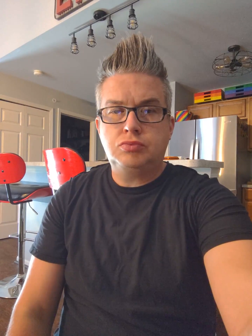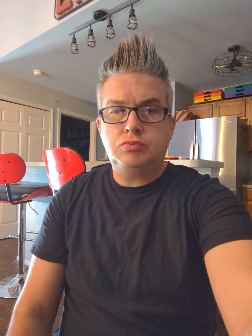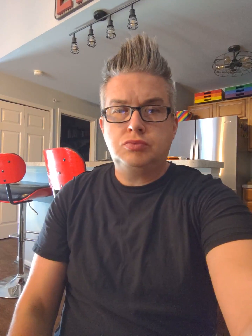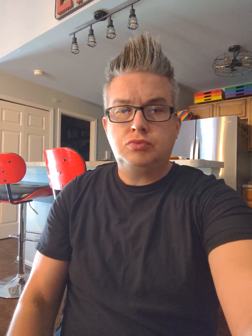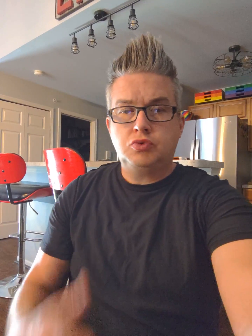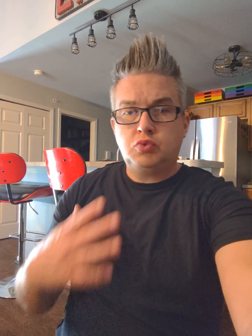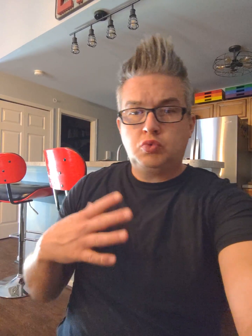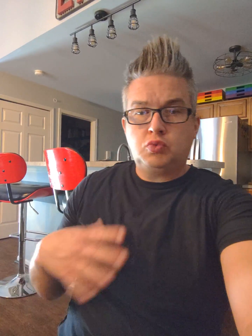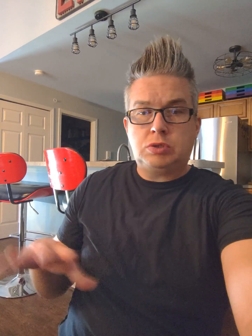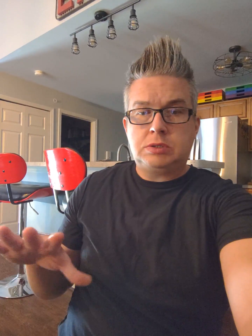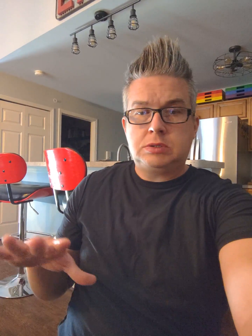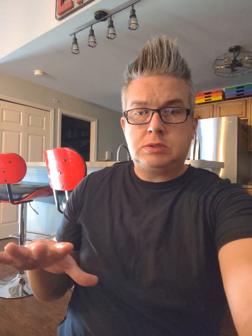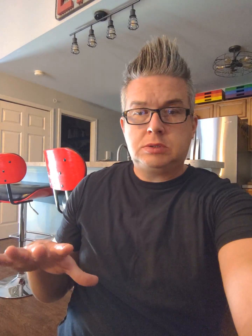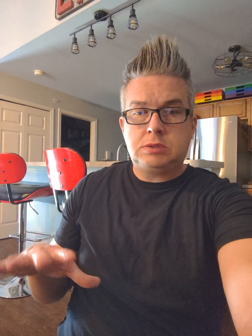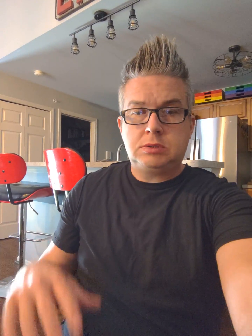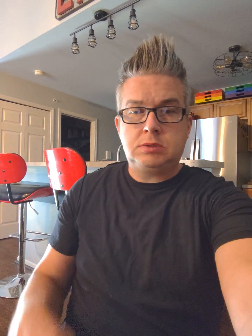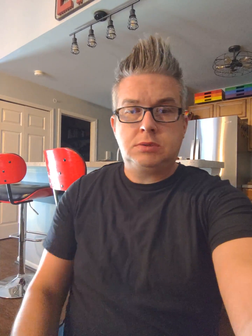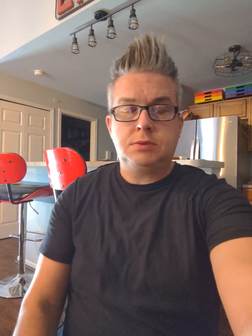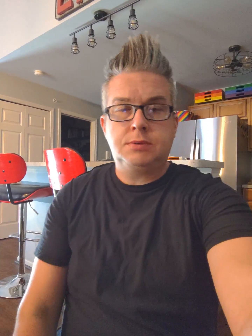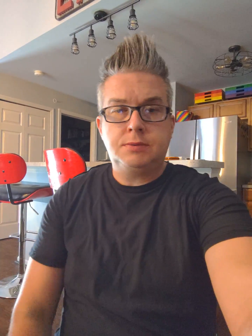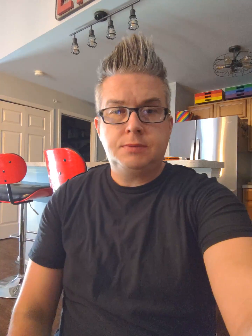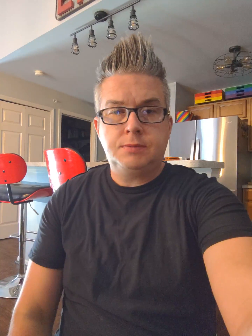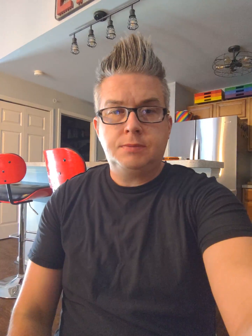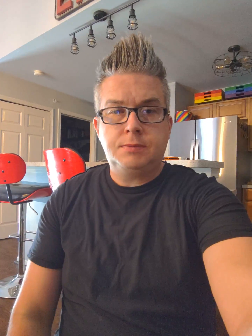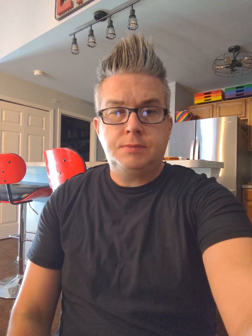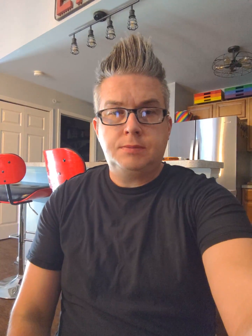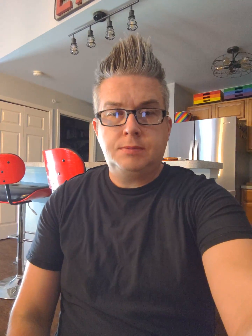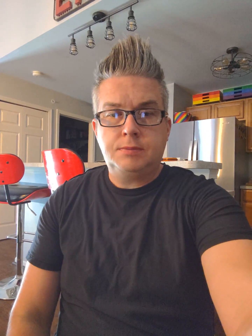dress